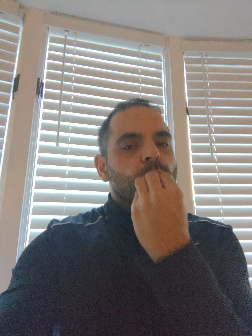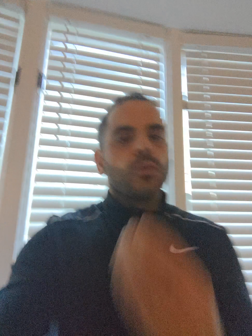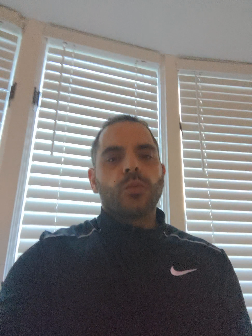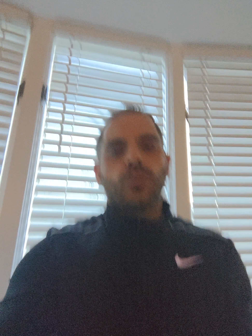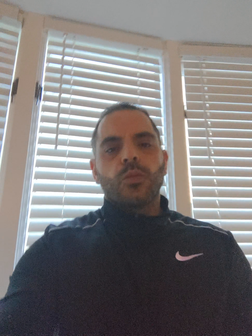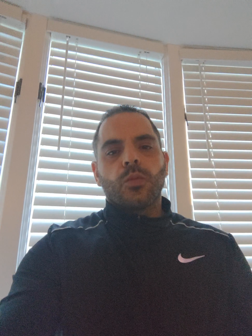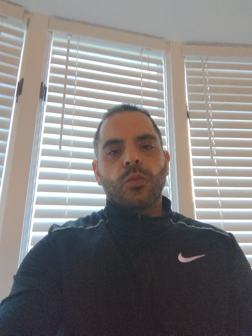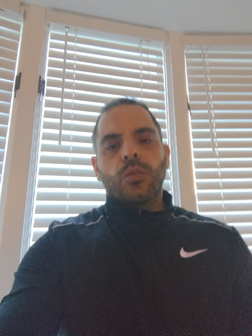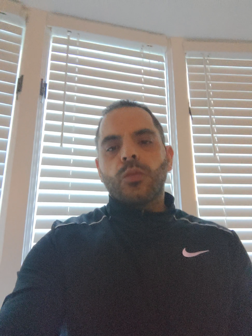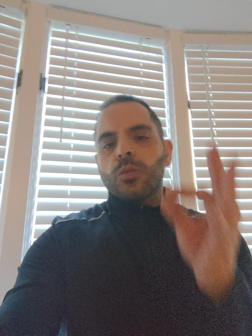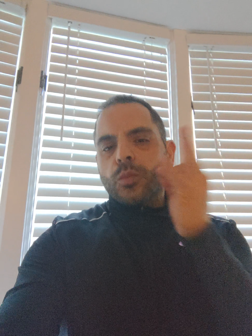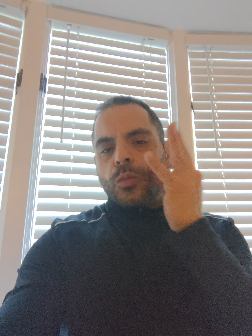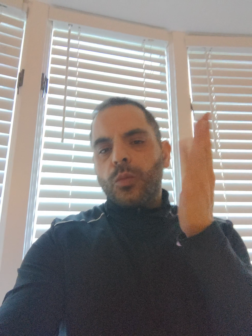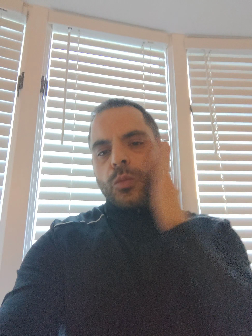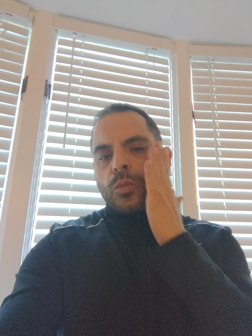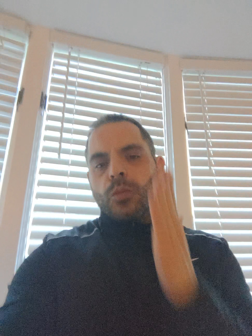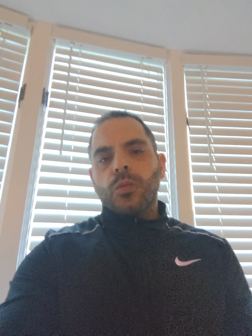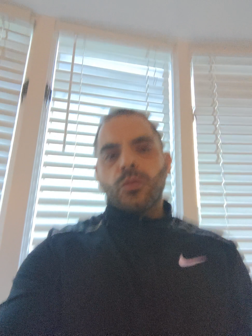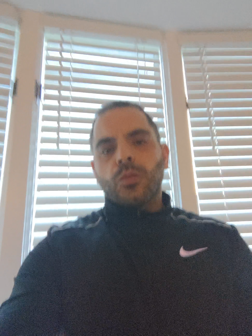bee